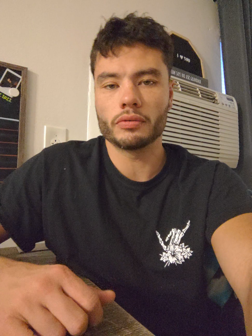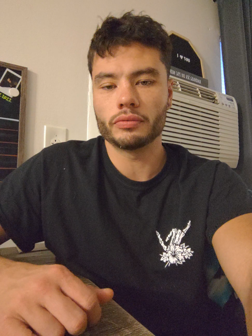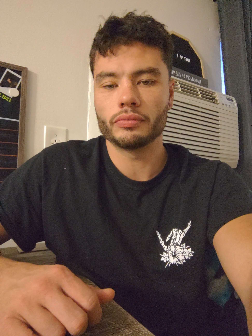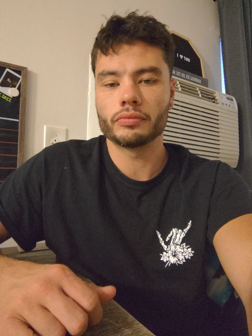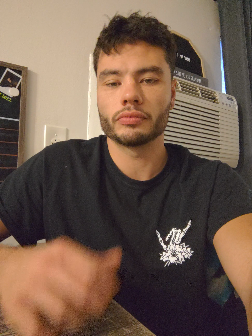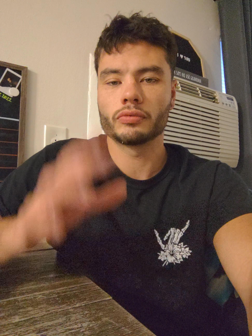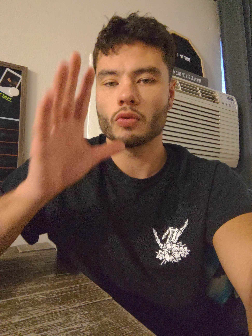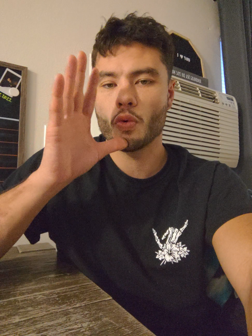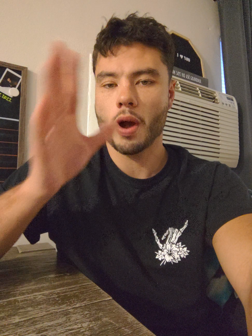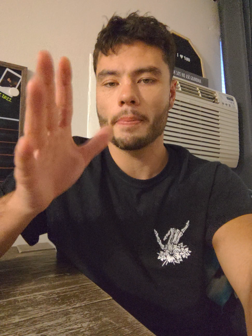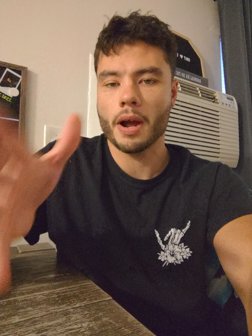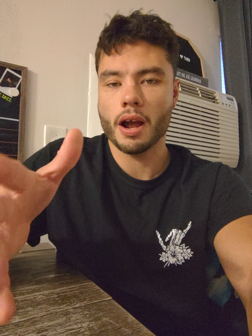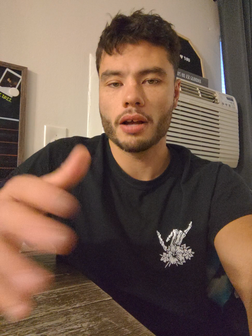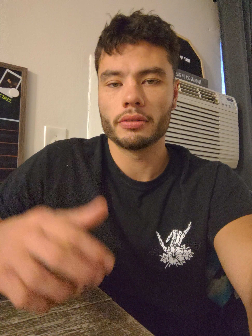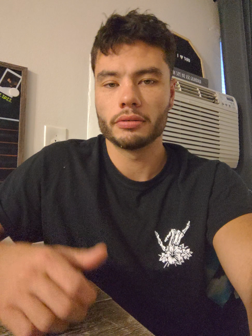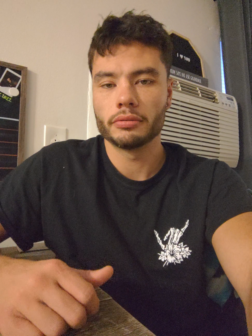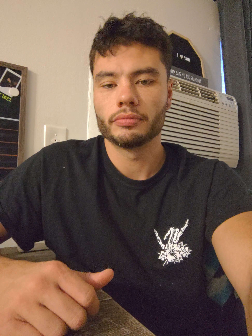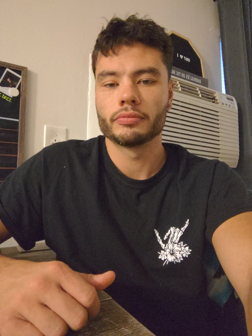grandma